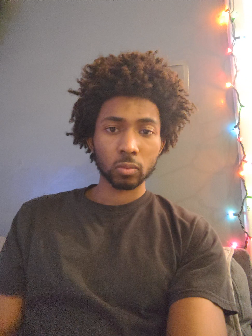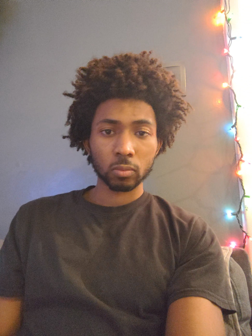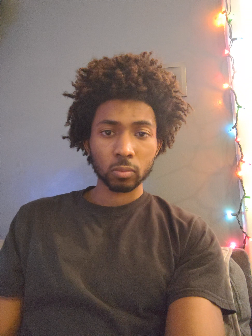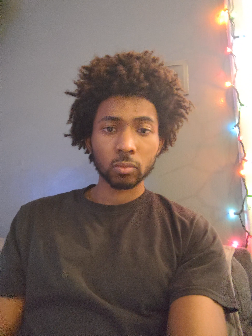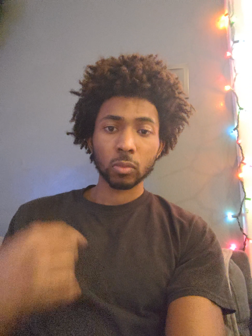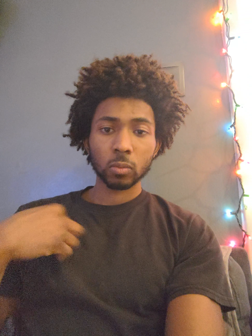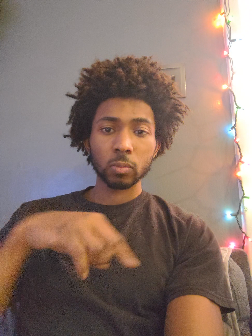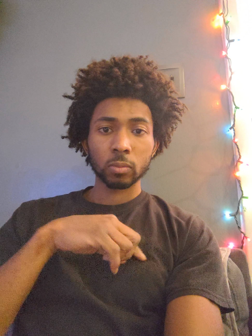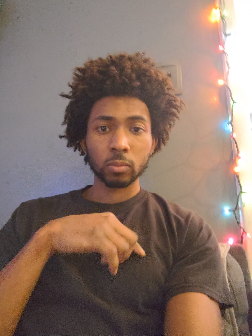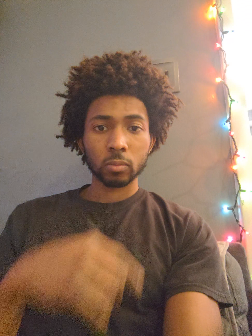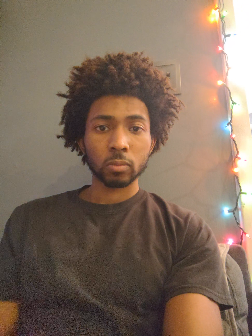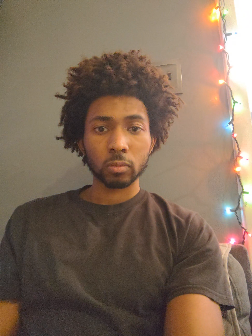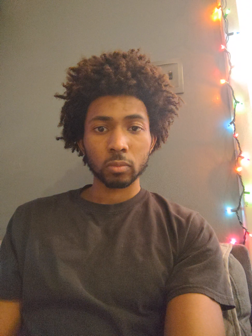we